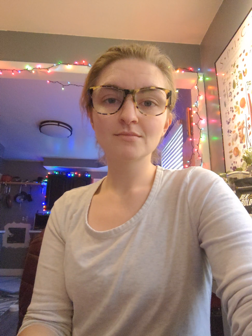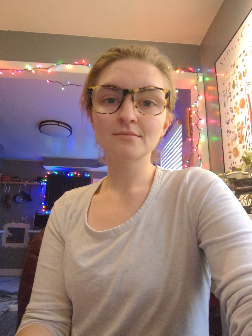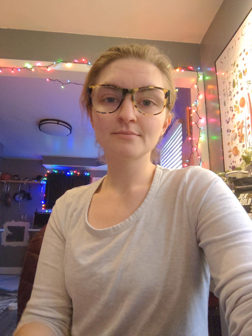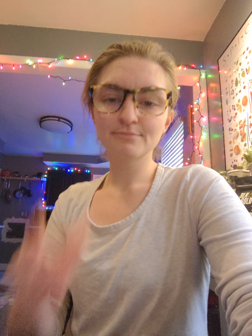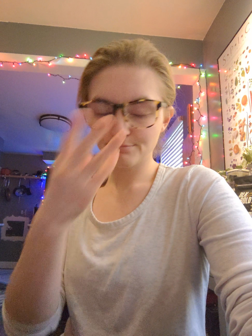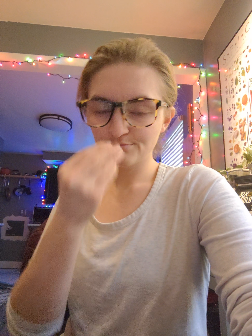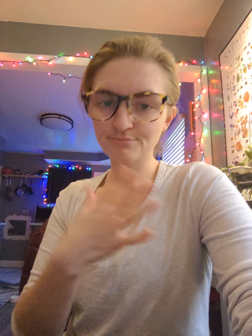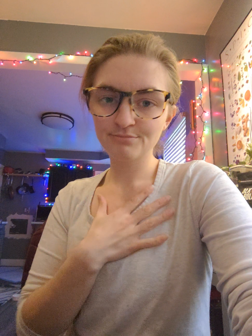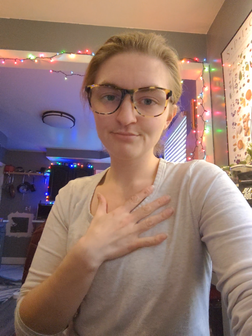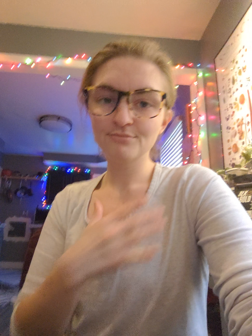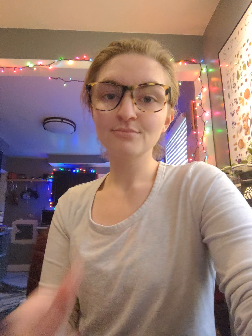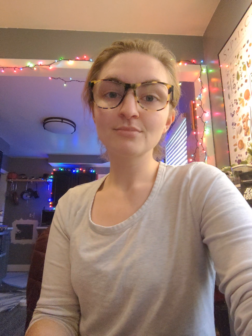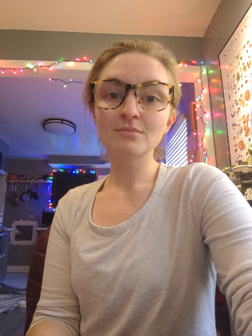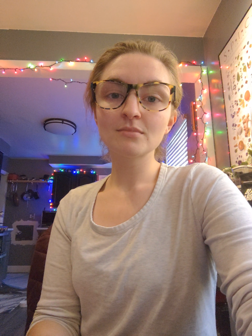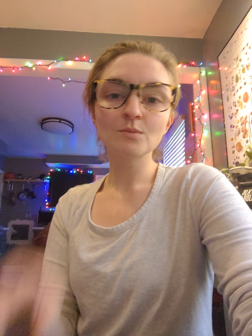pajamas